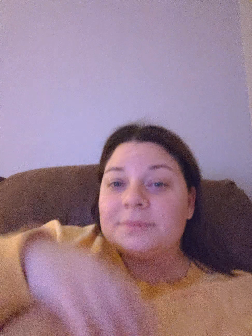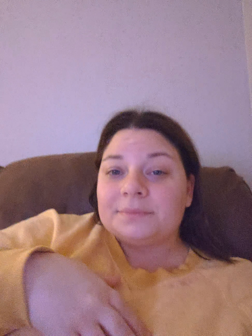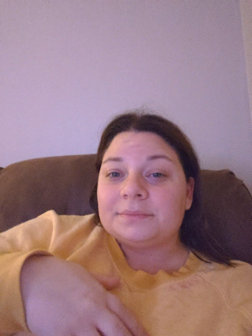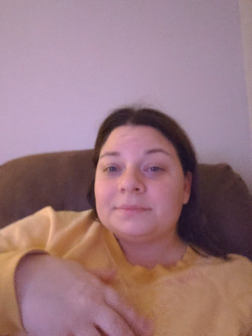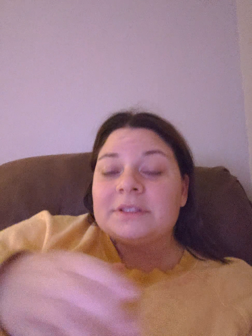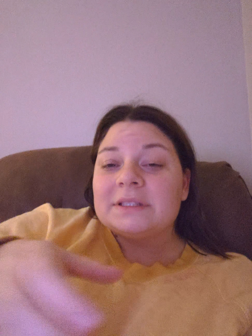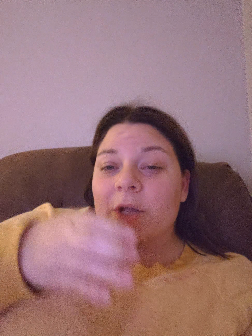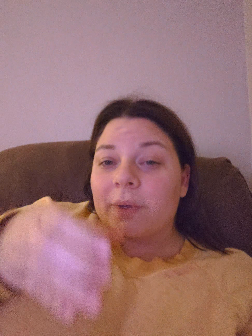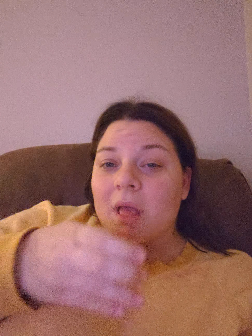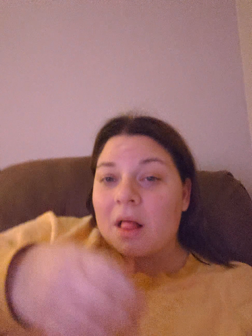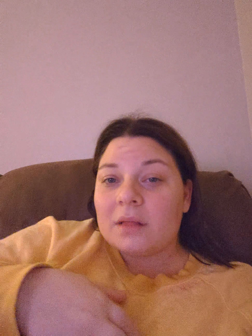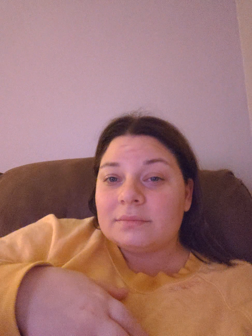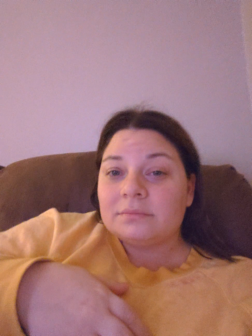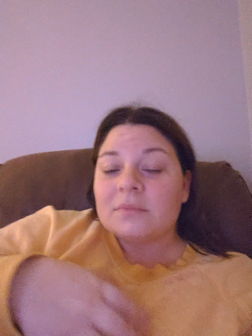cereal